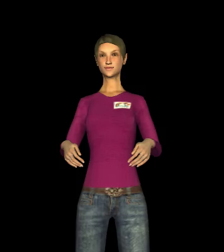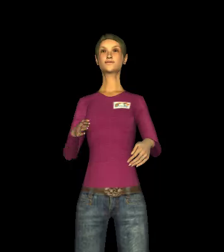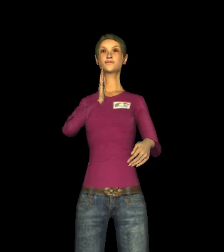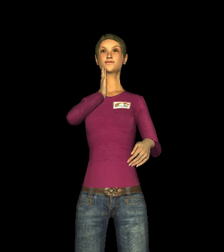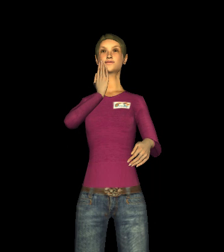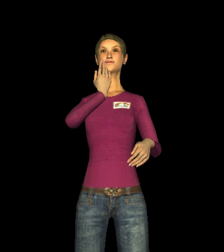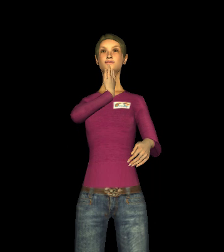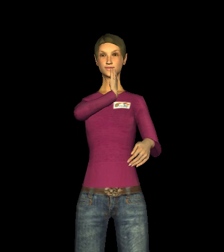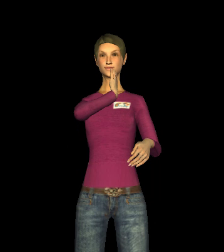جانفي